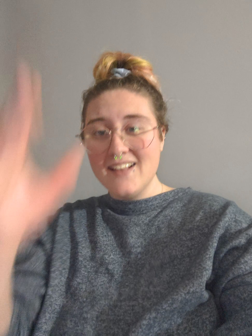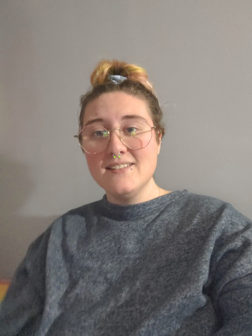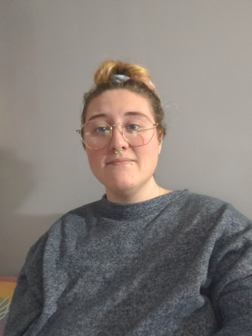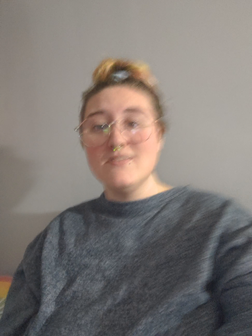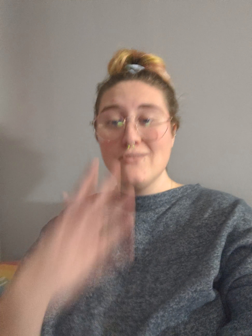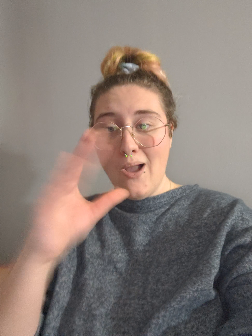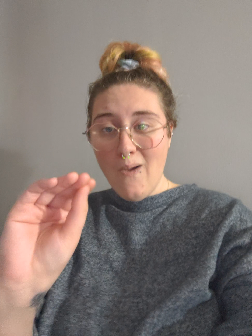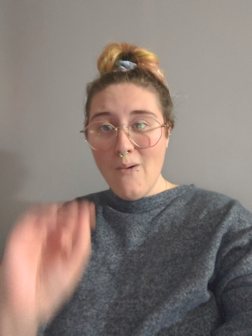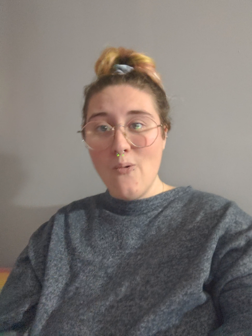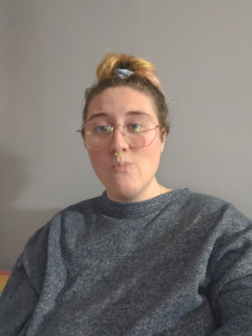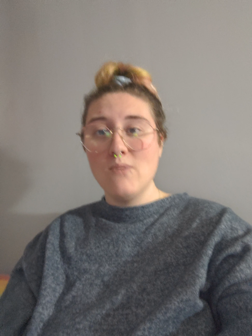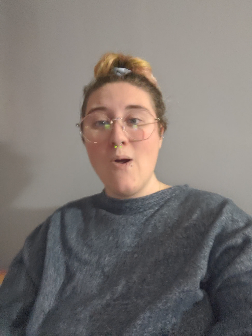go